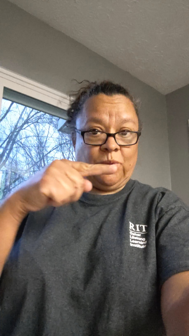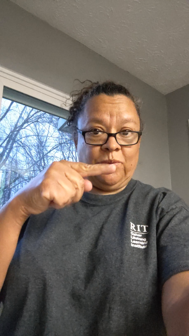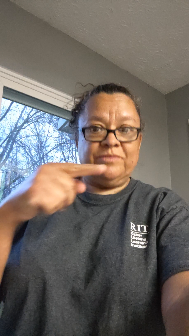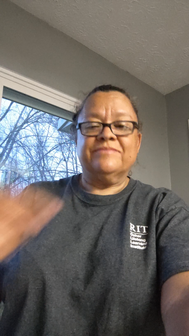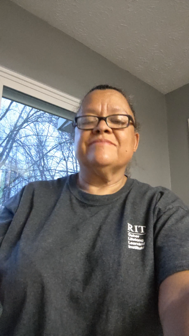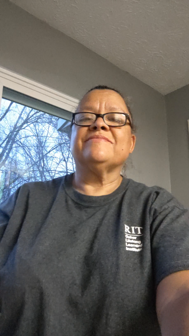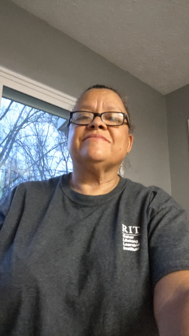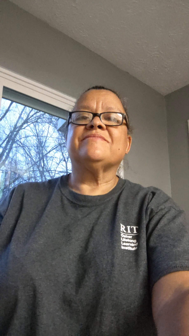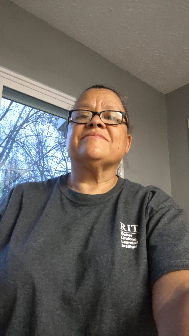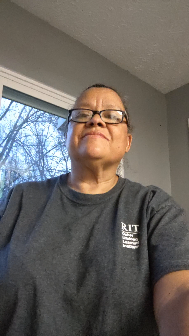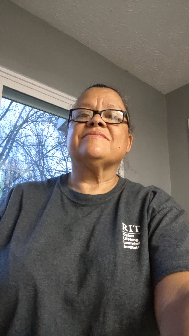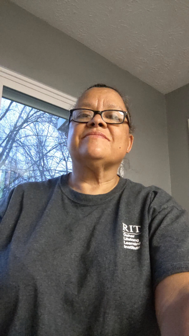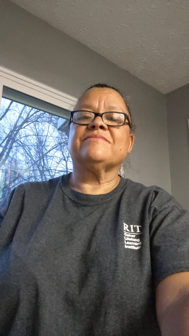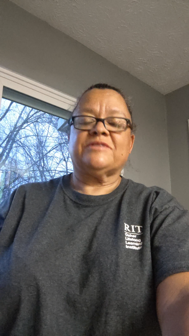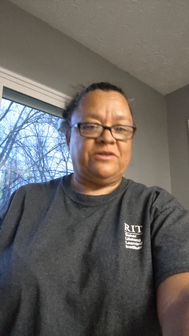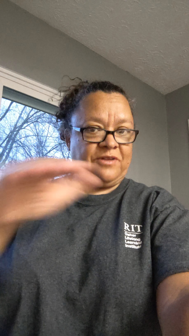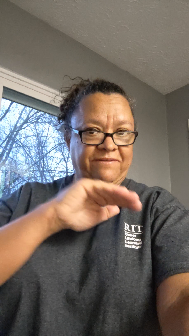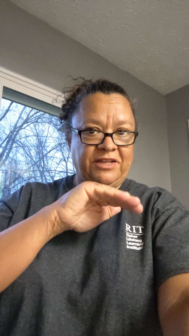cover